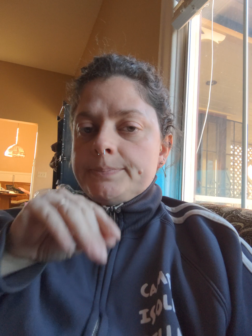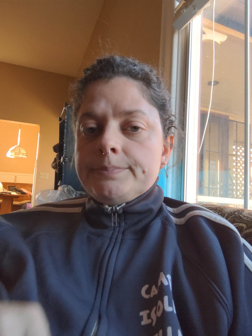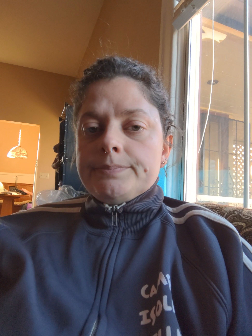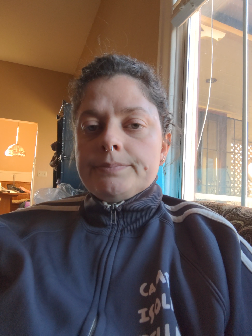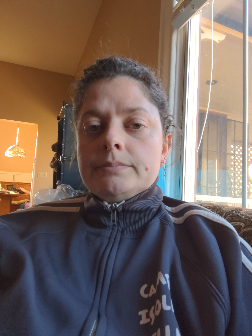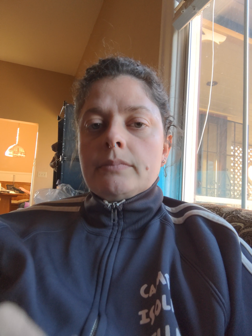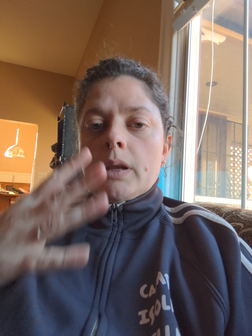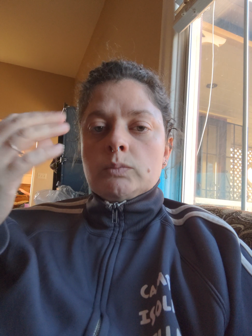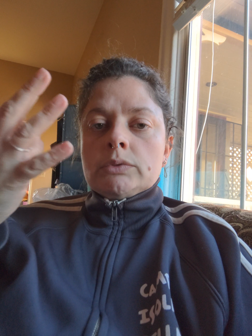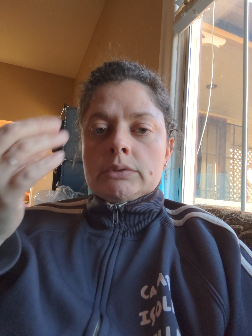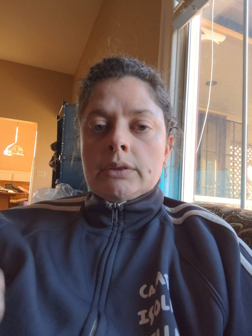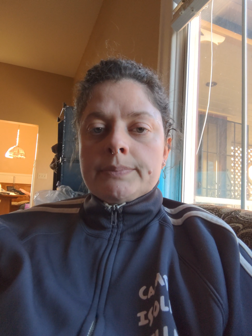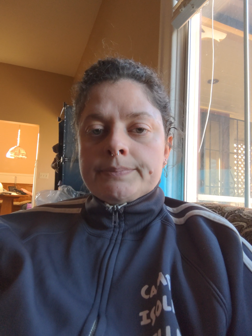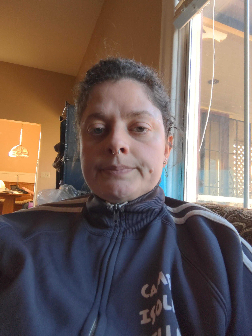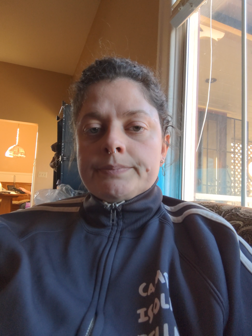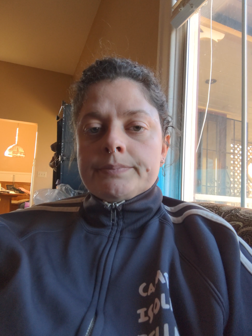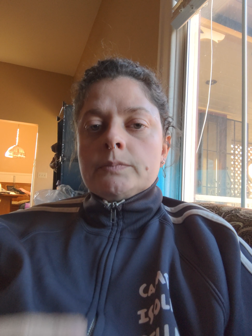outside